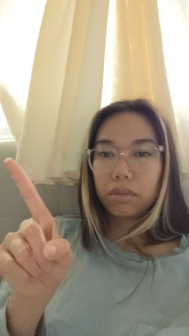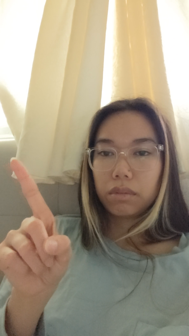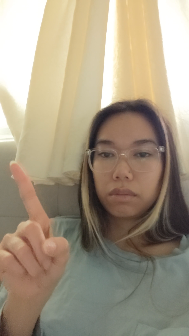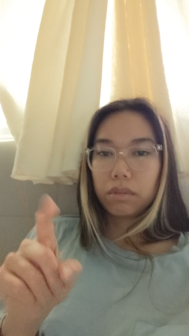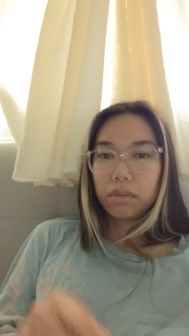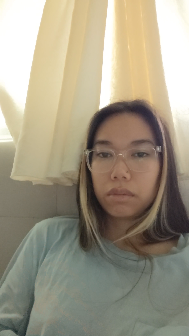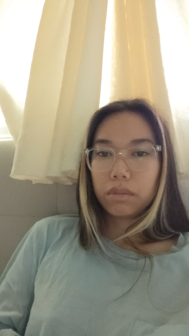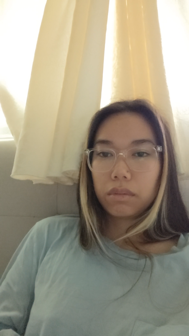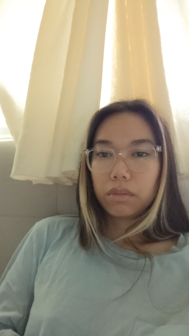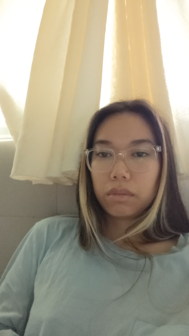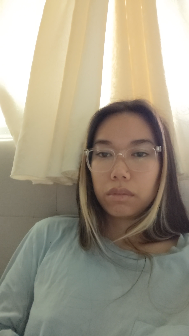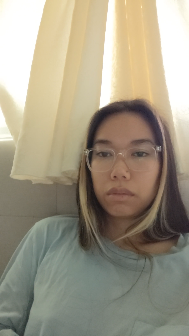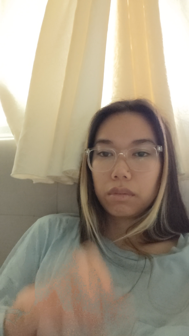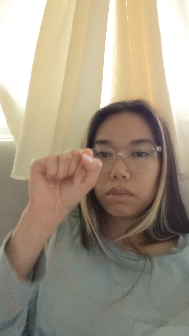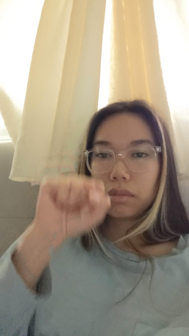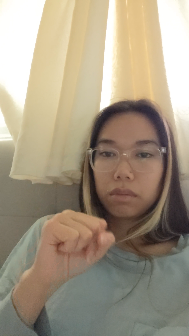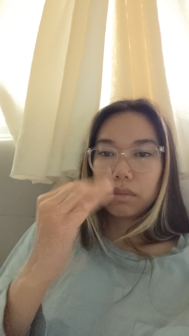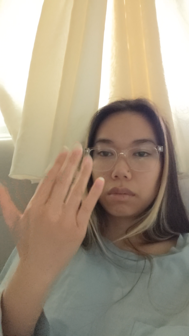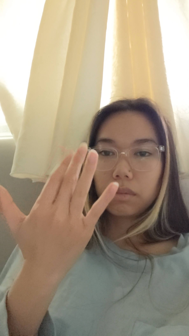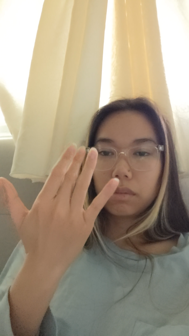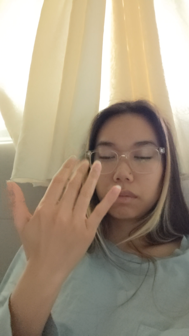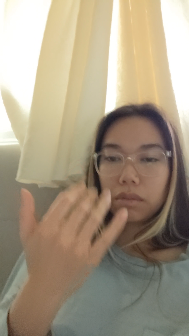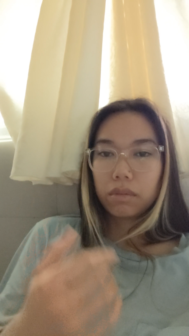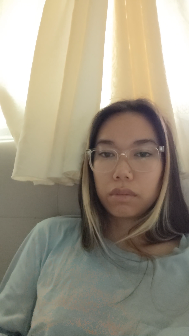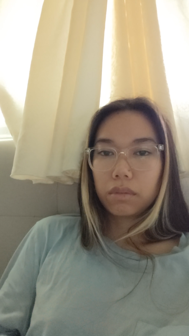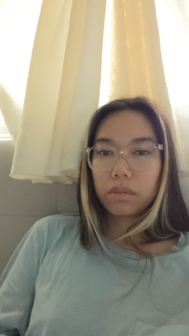gloves